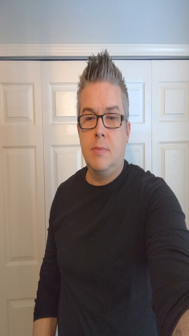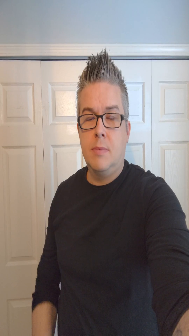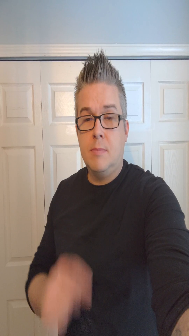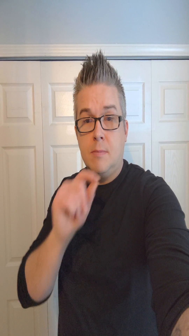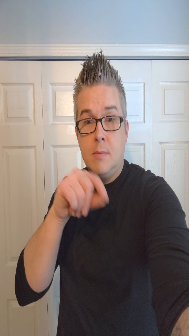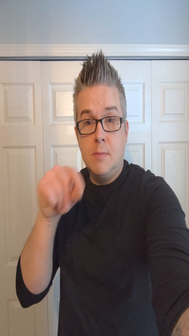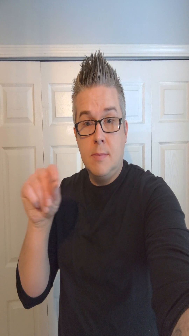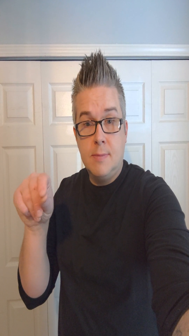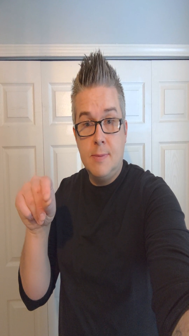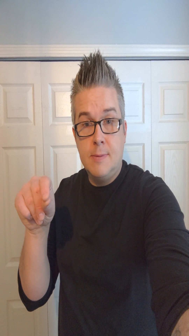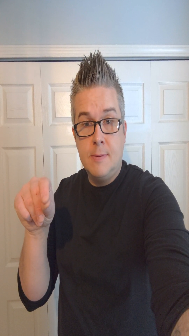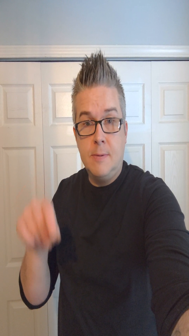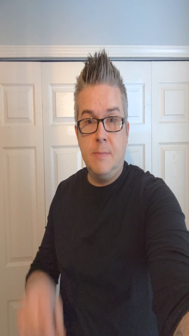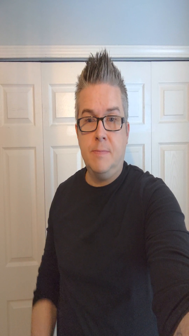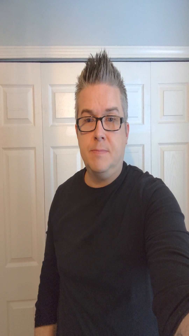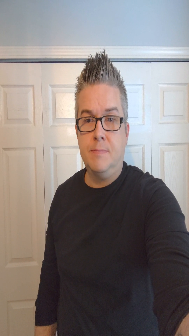pen